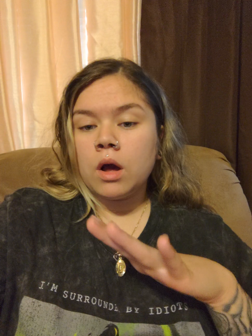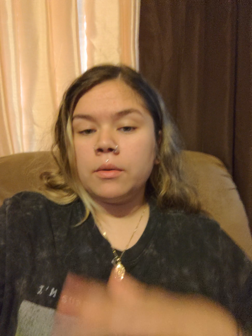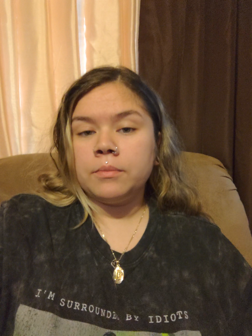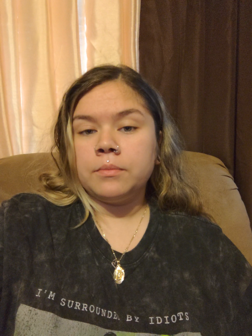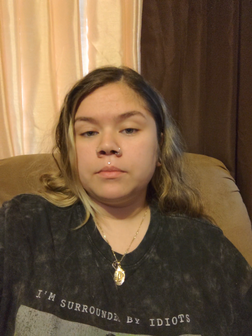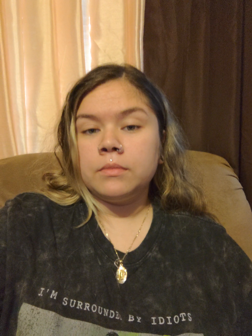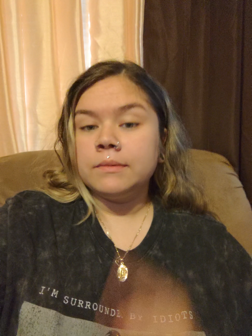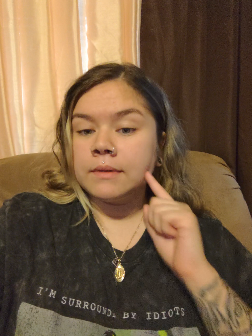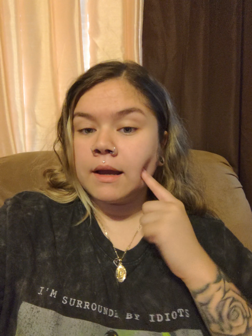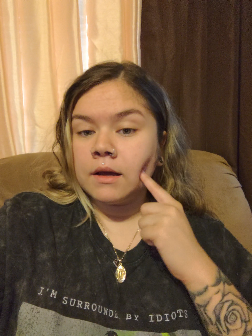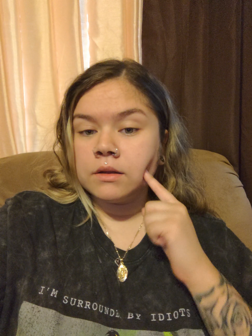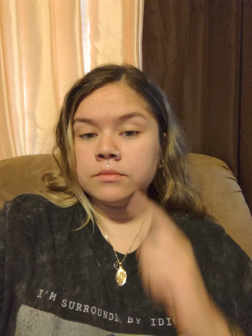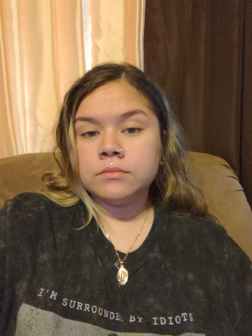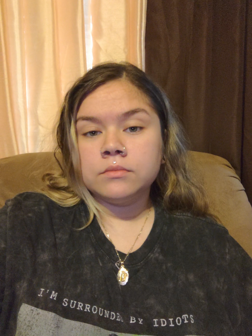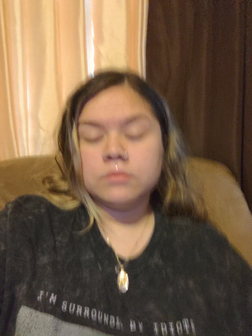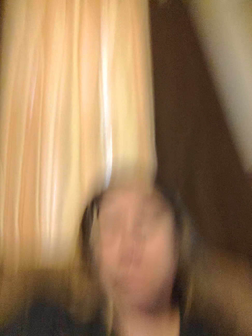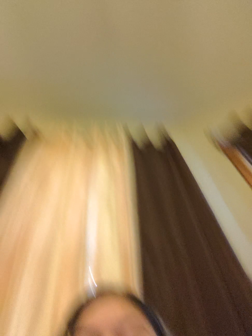candy